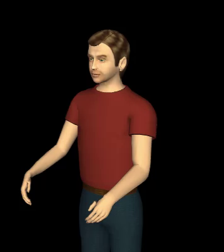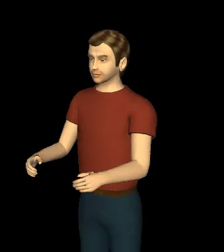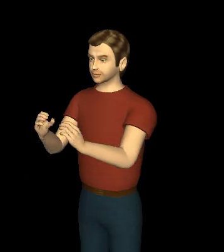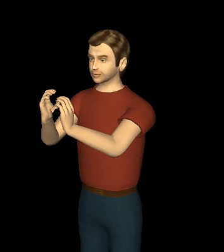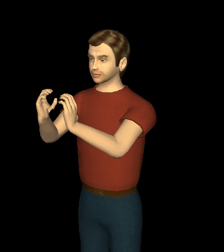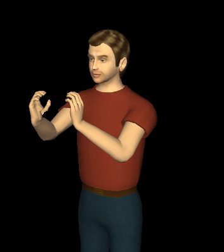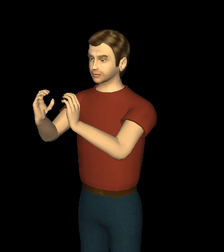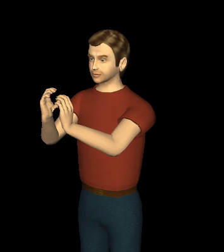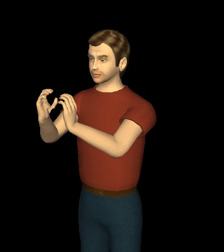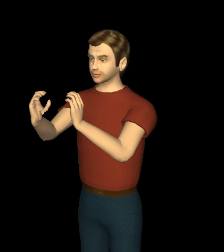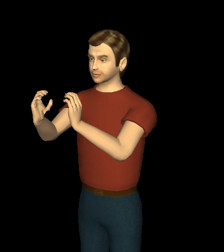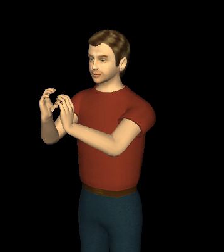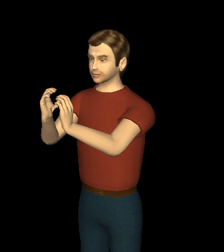تواصل